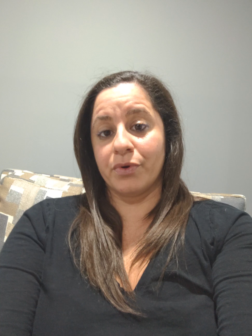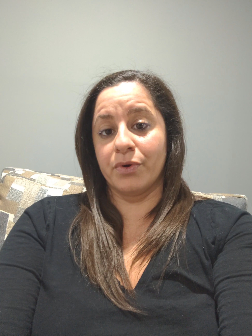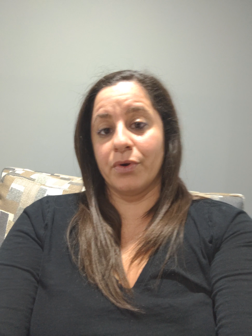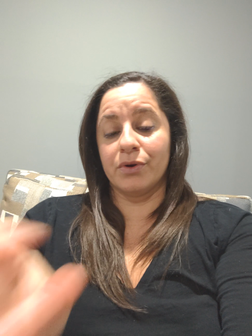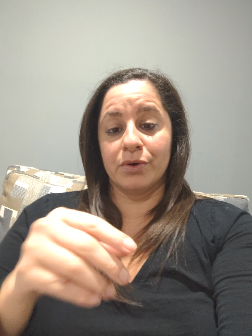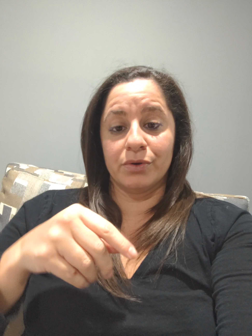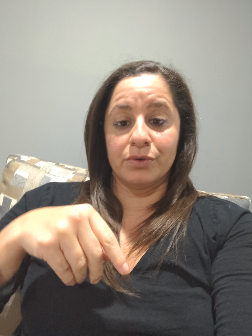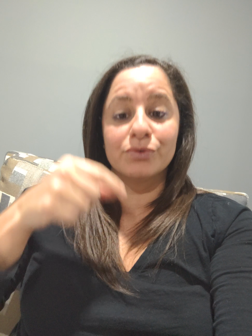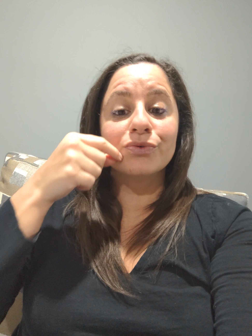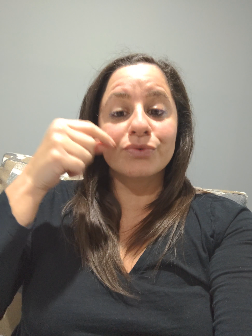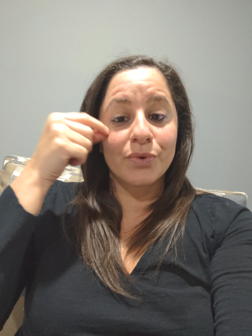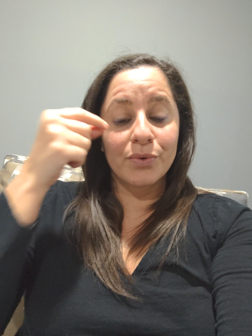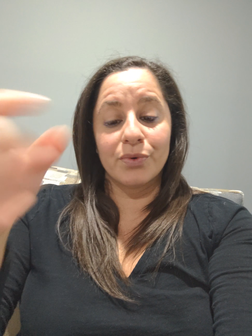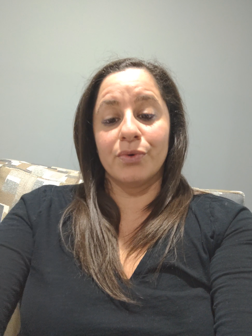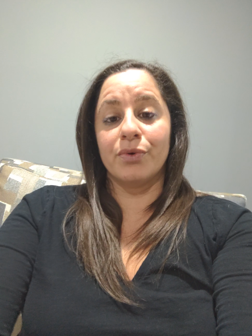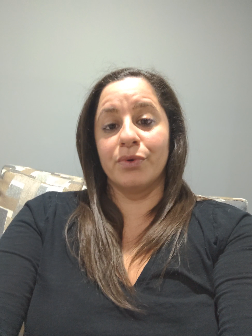store